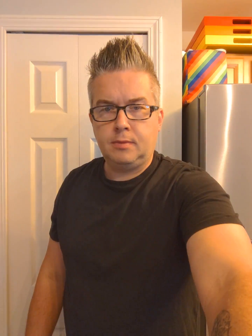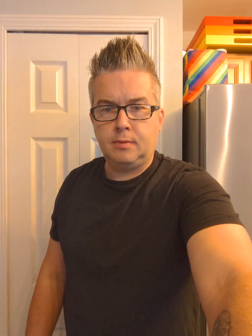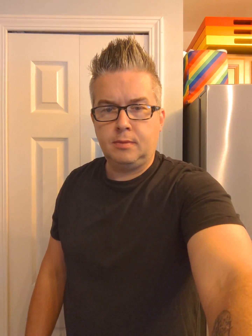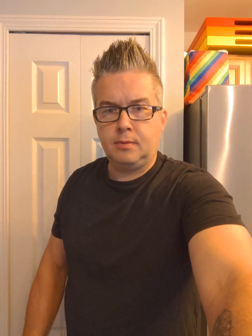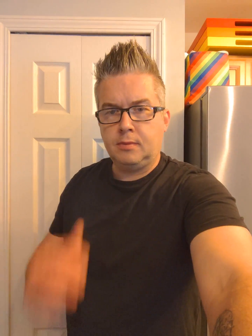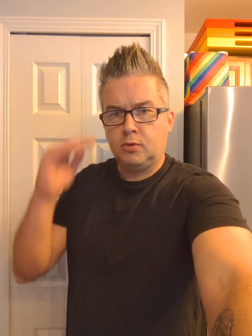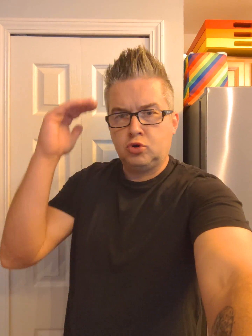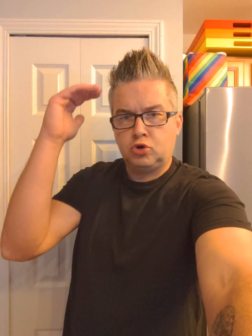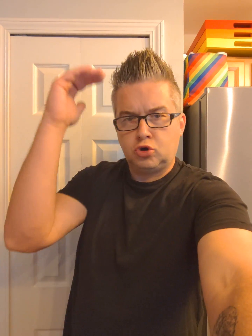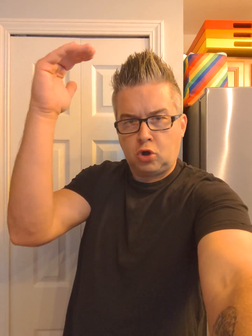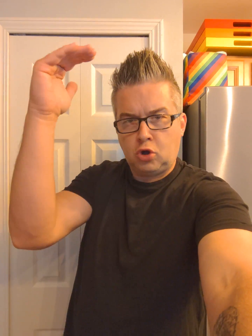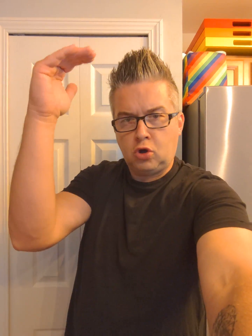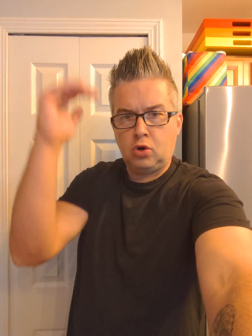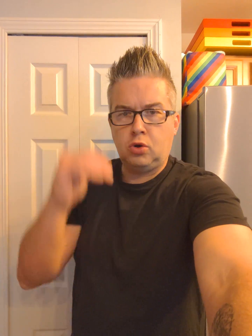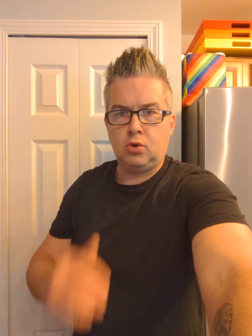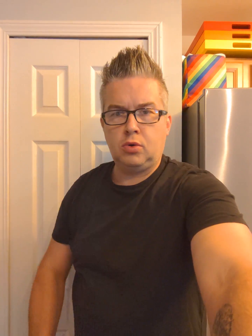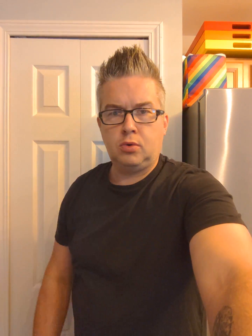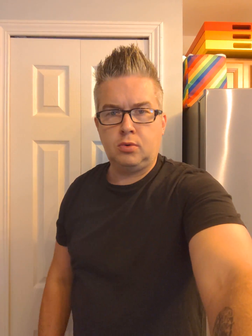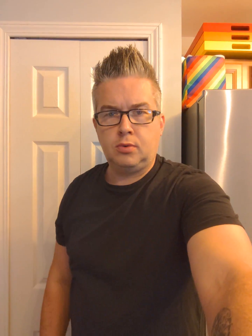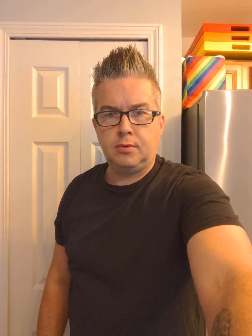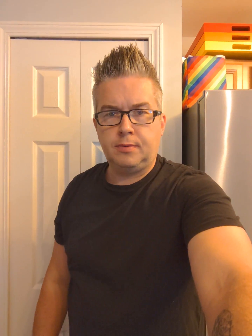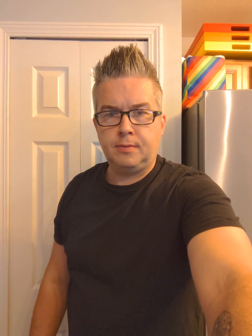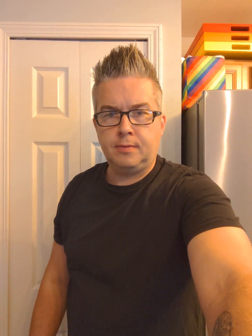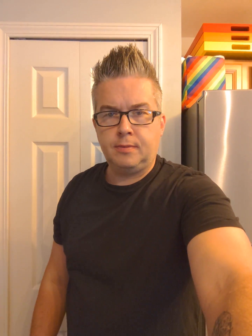big